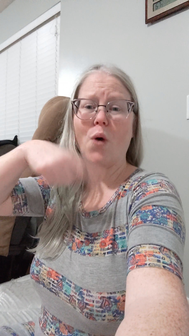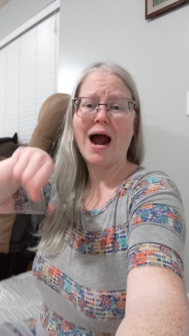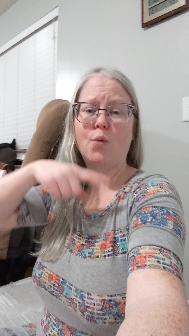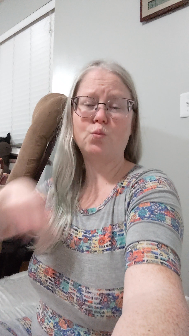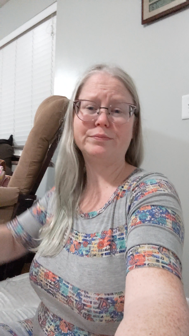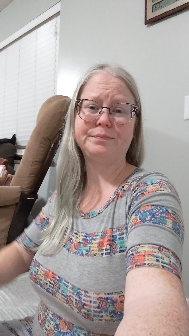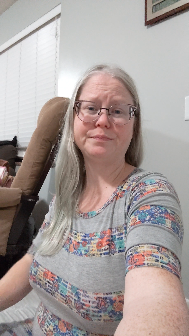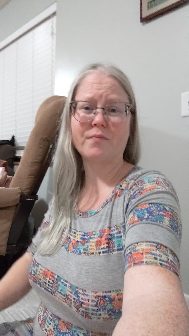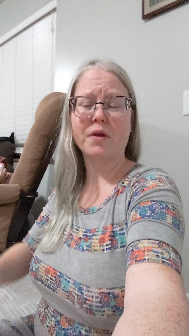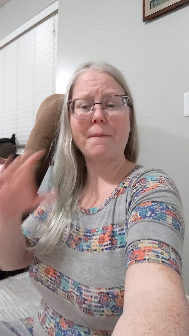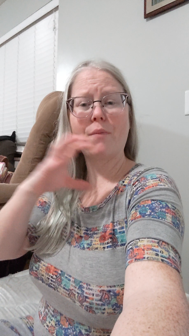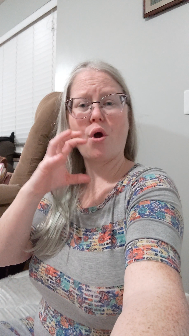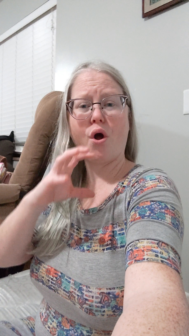ball